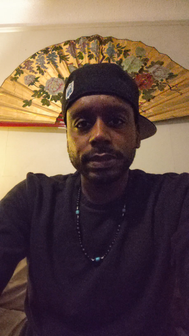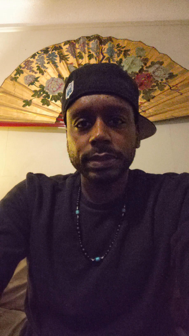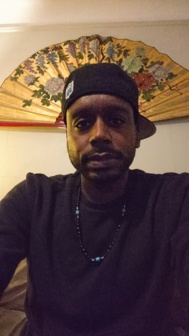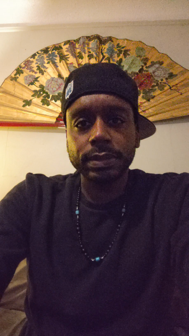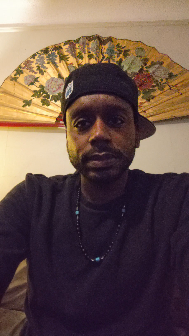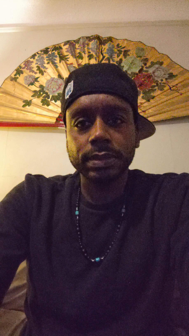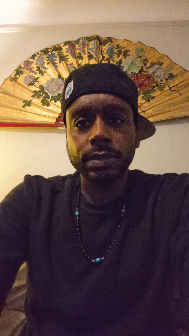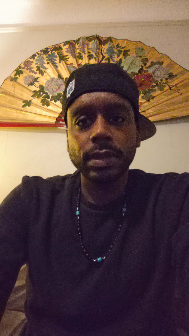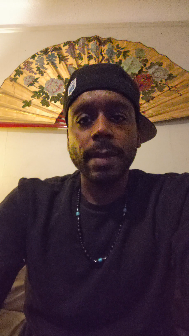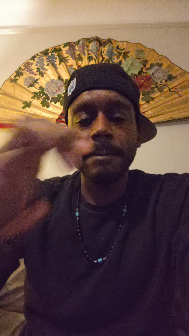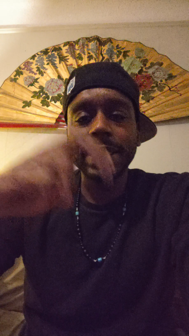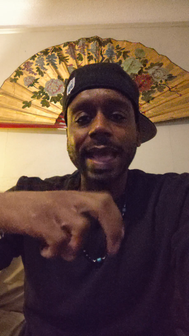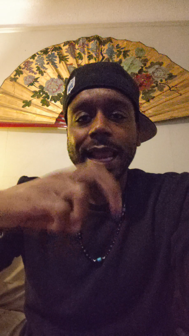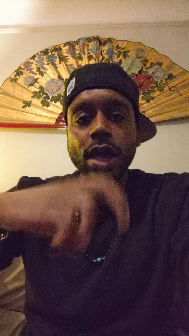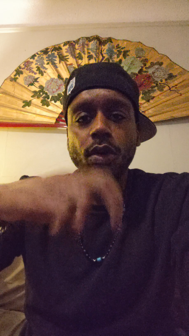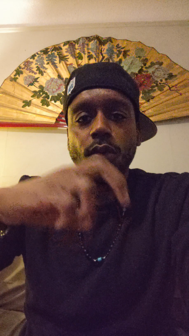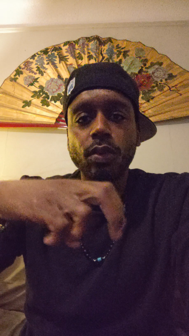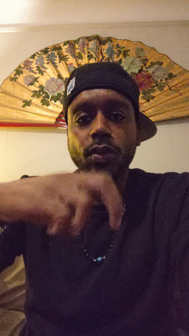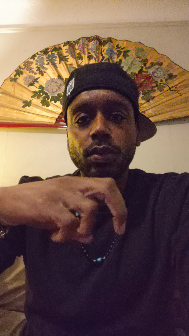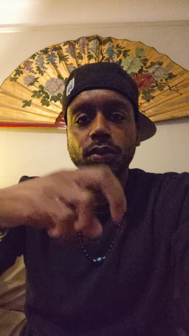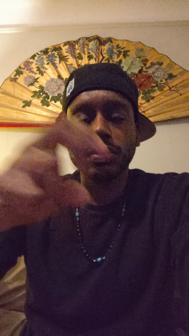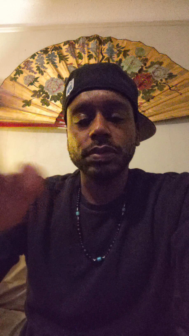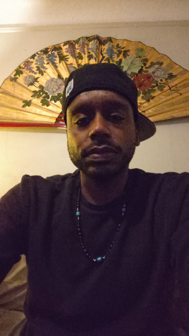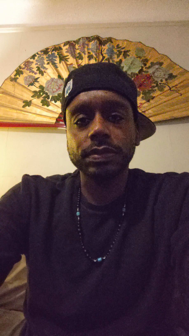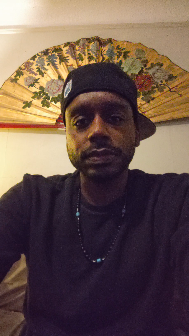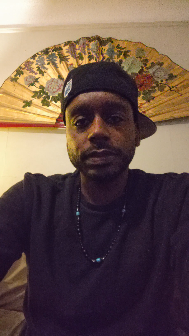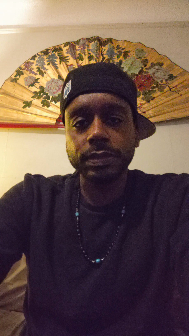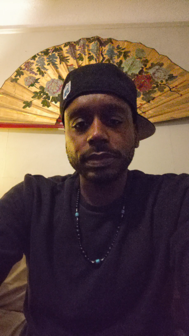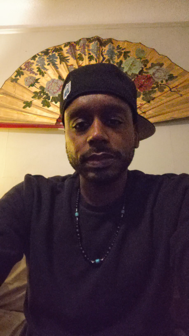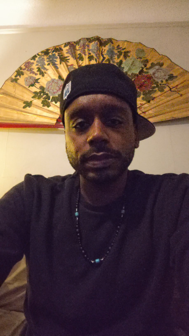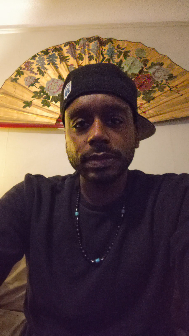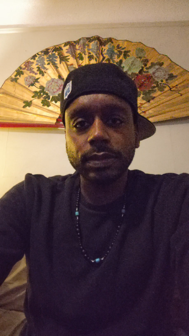potato